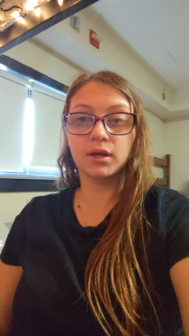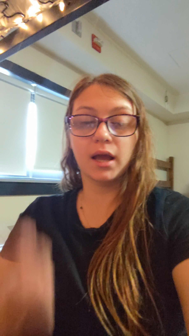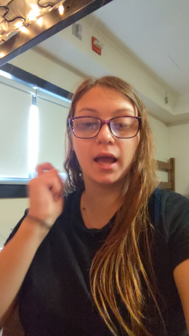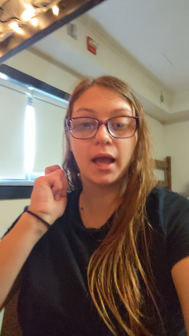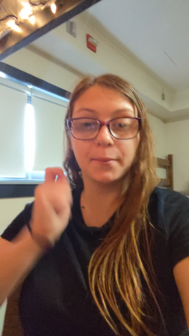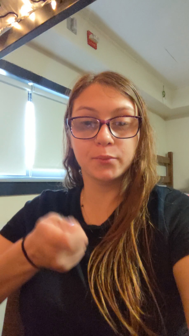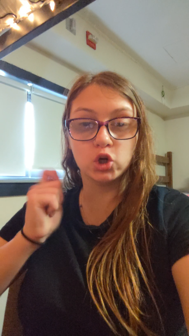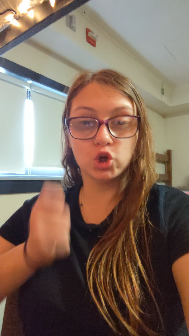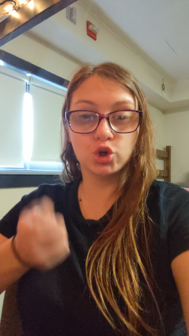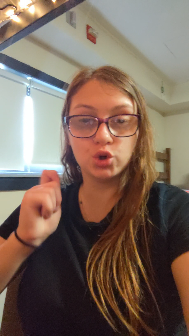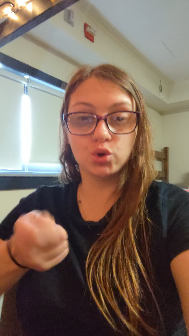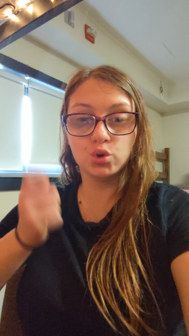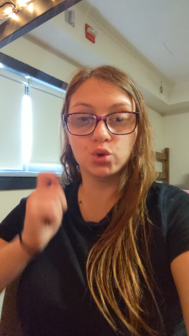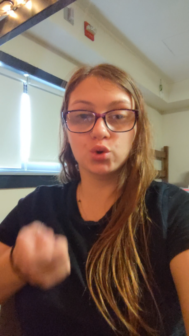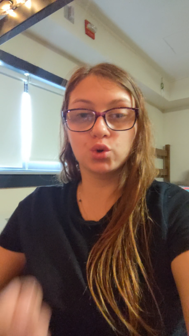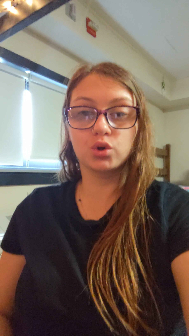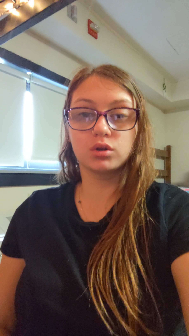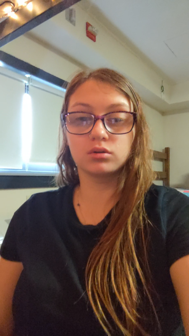hammer